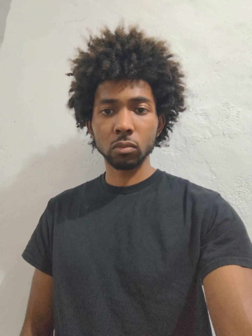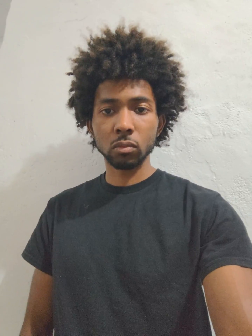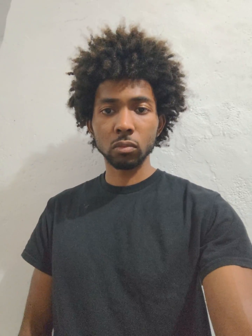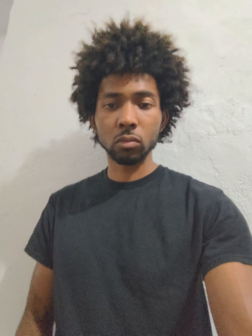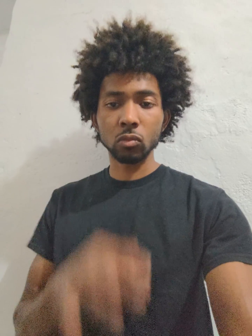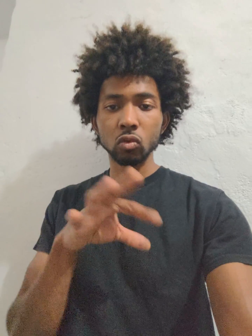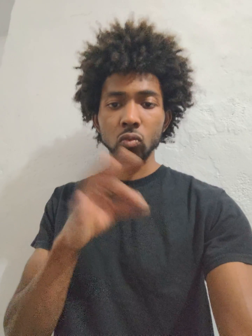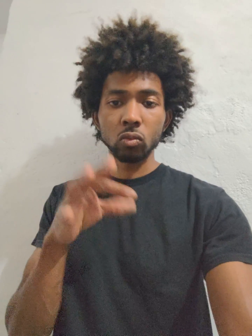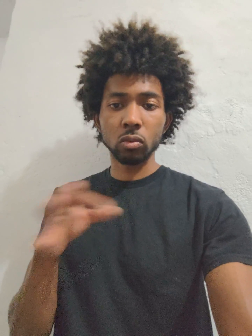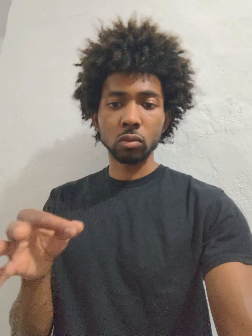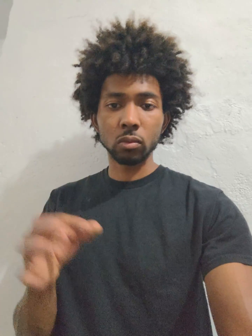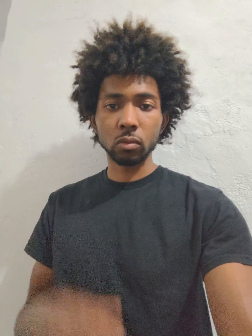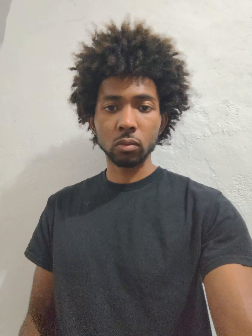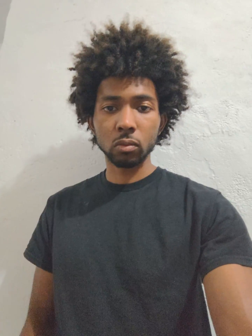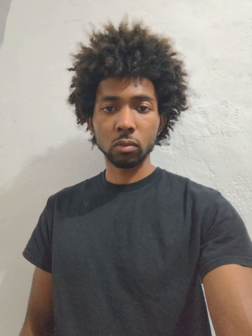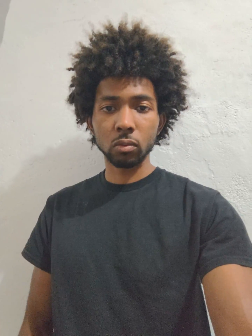choose